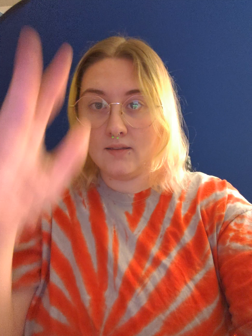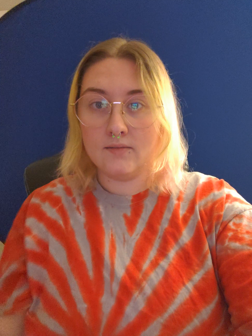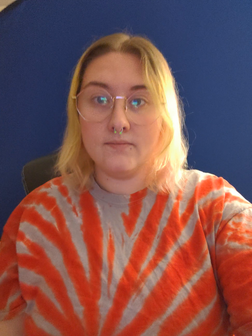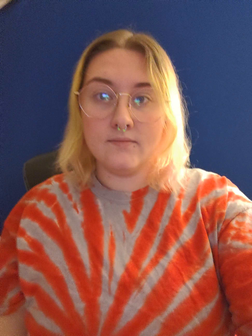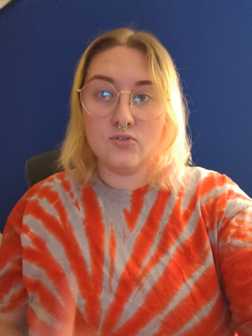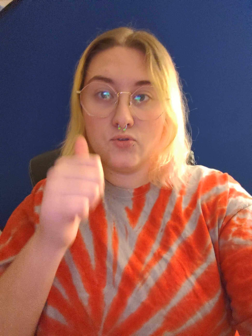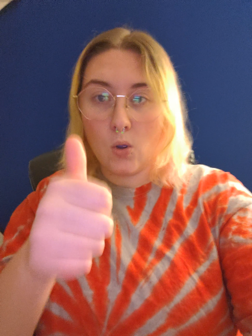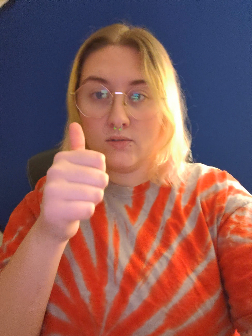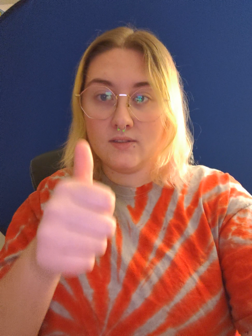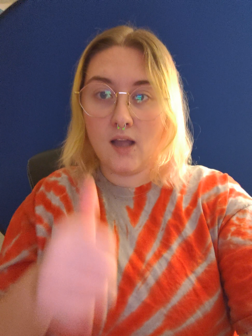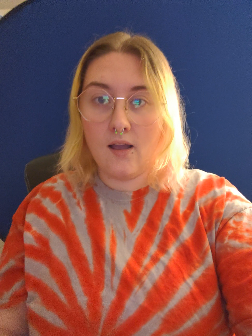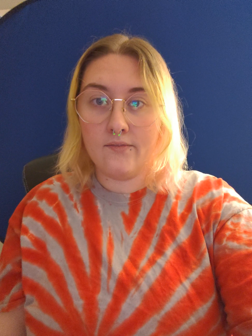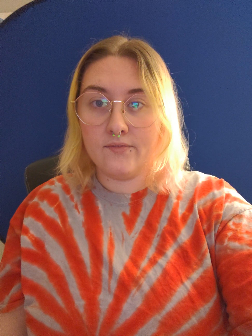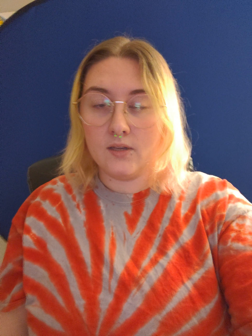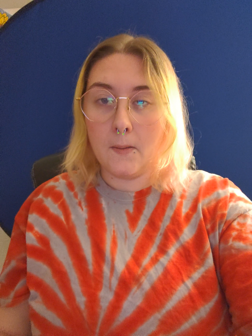yourself